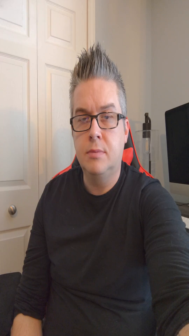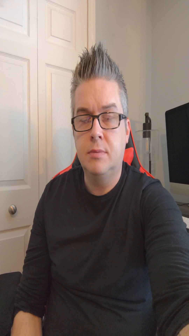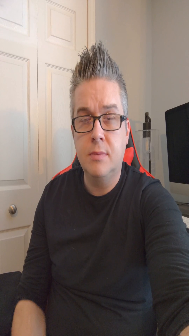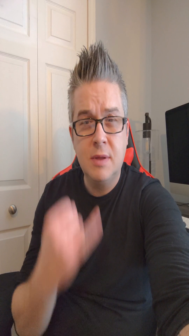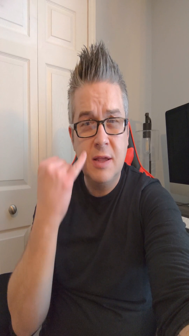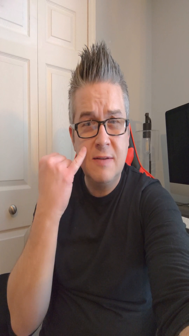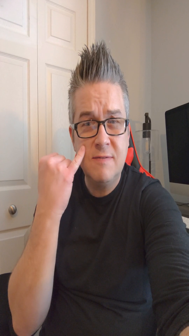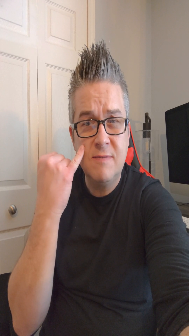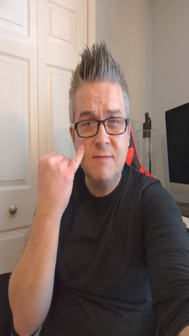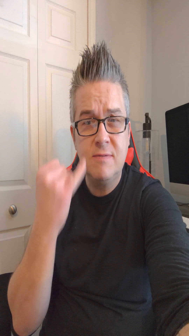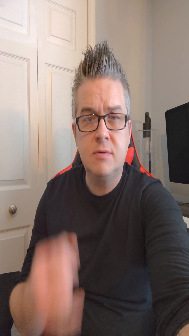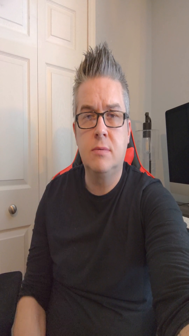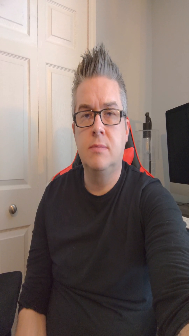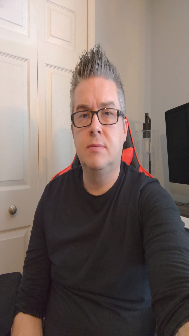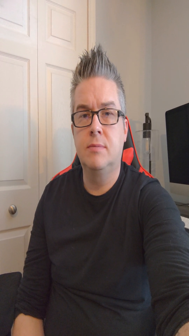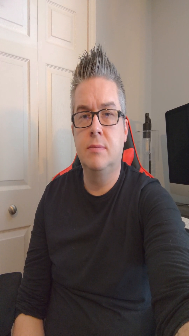if